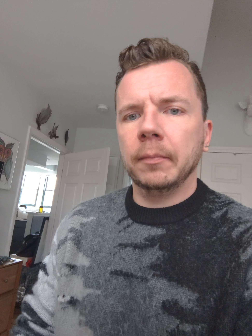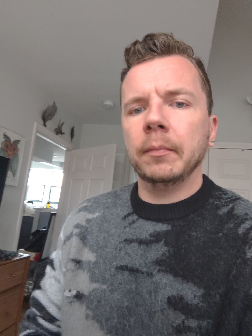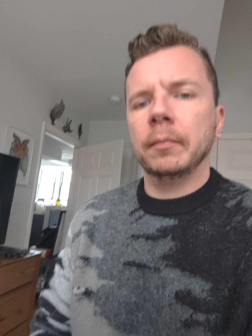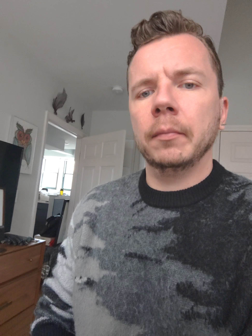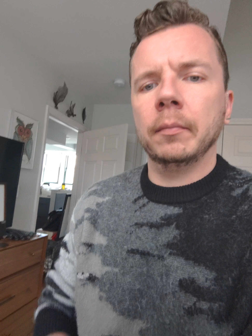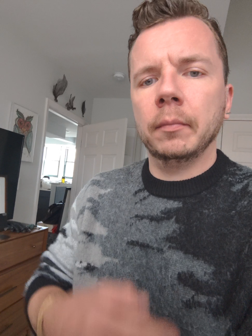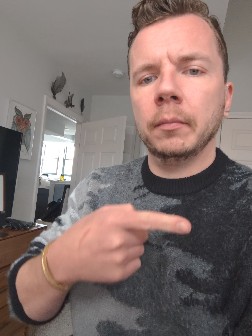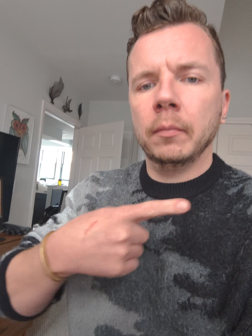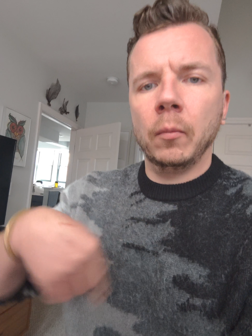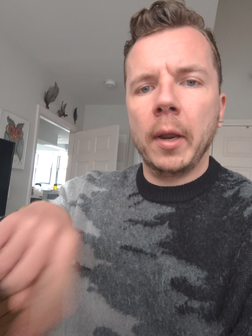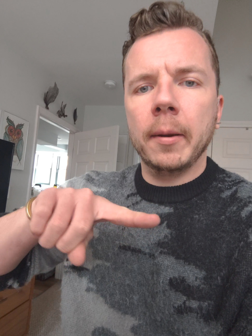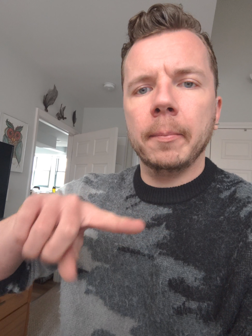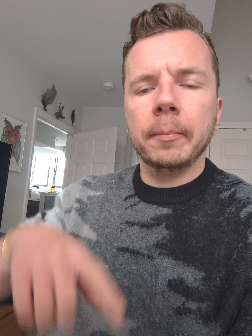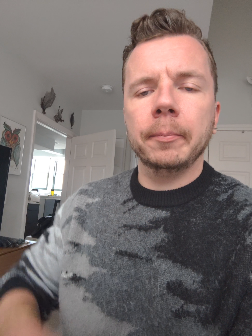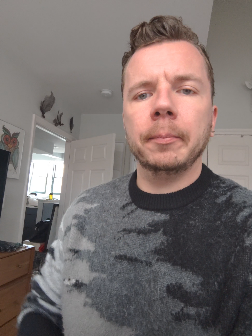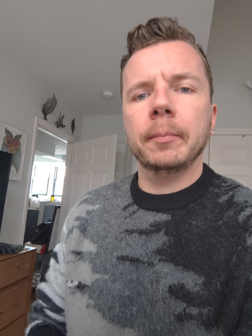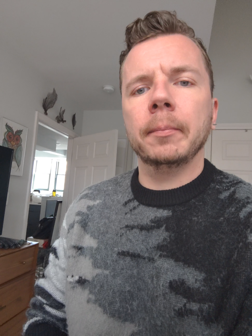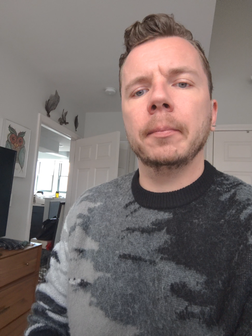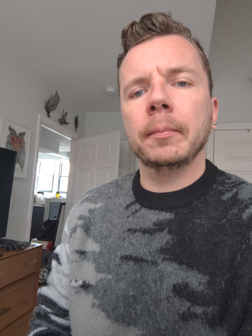we